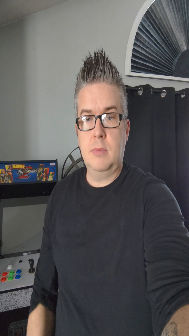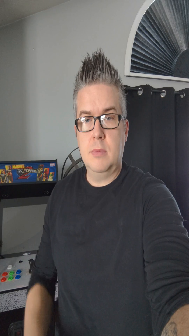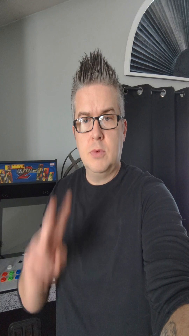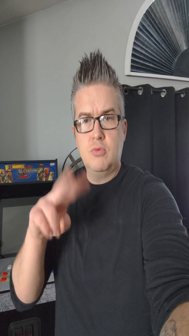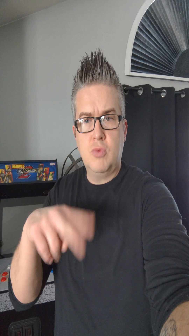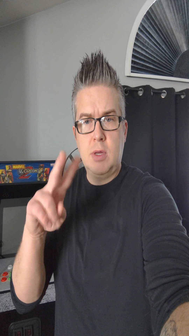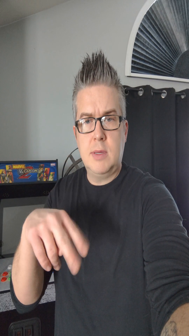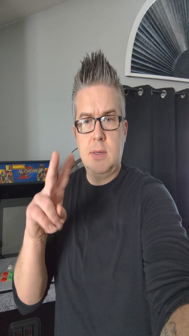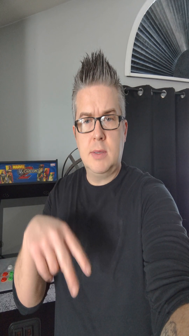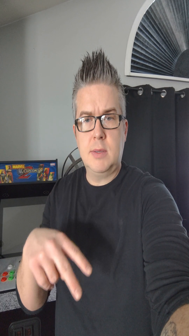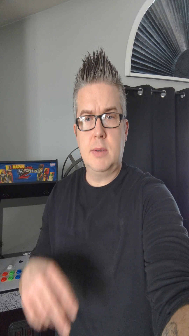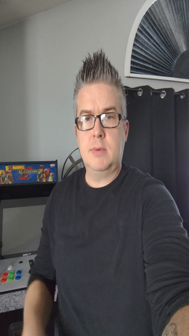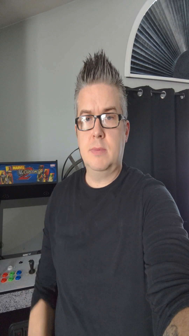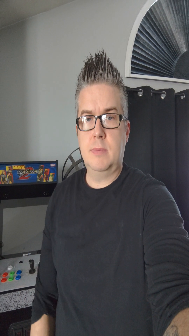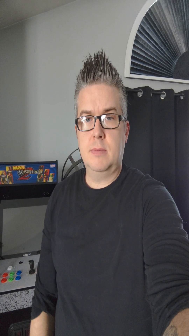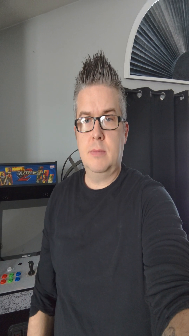read